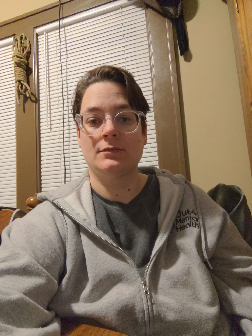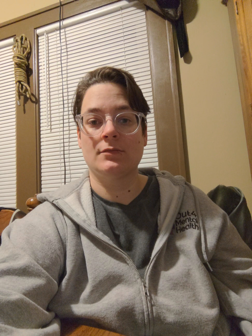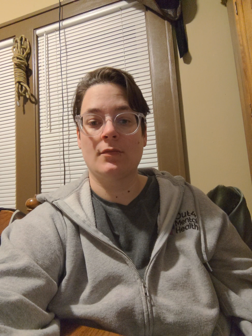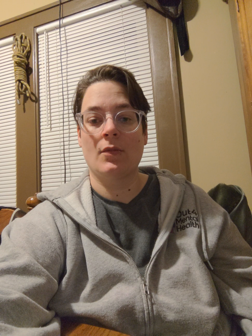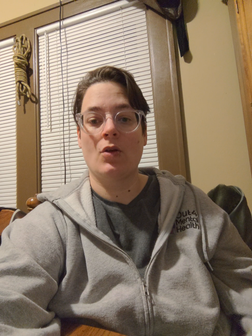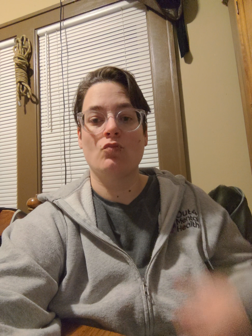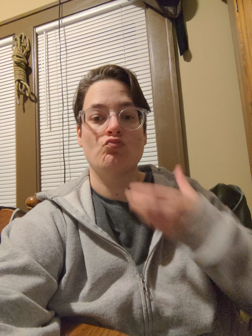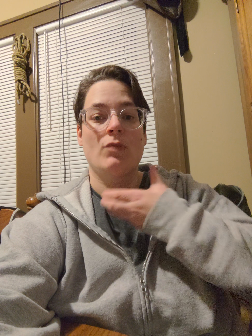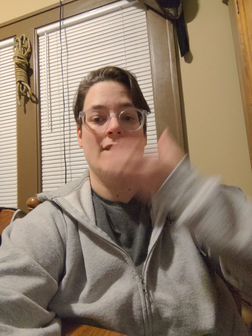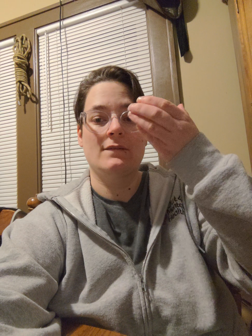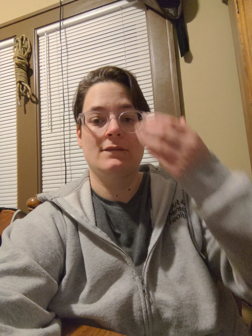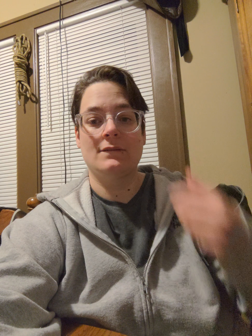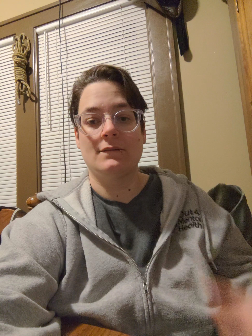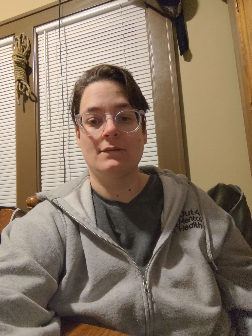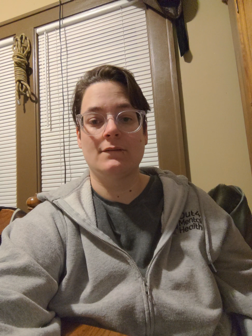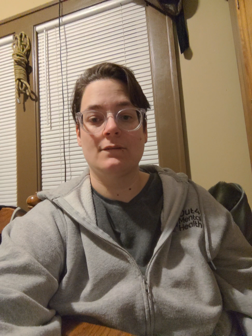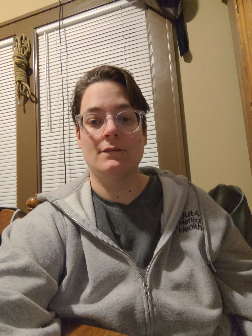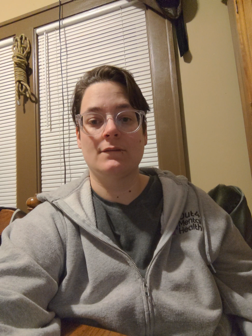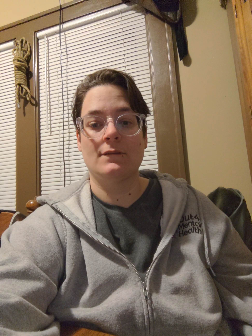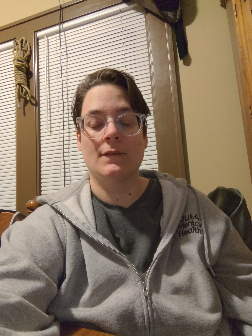giraffe